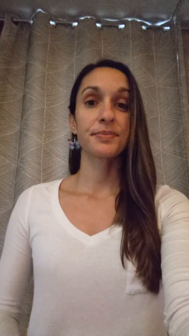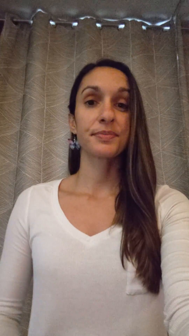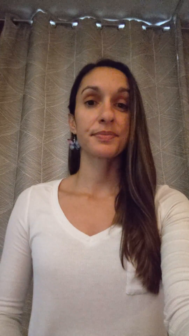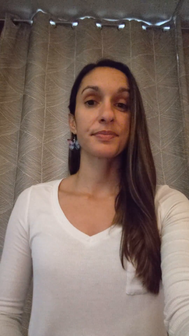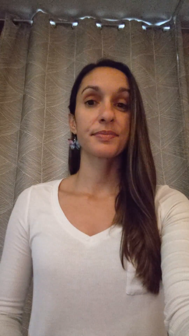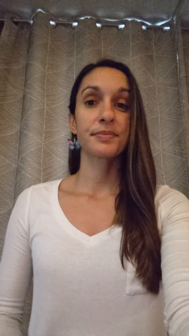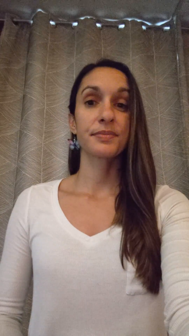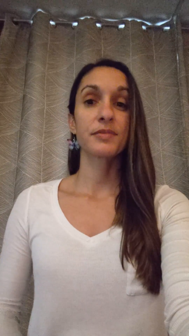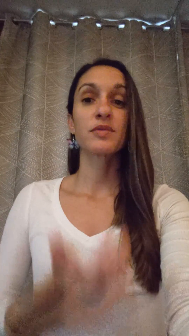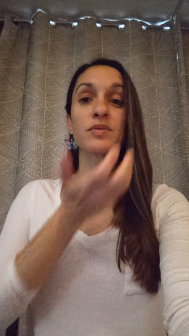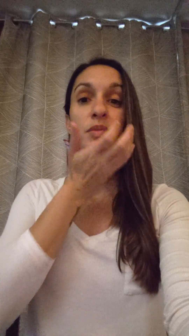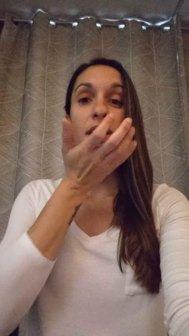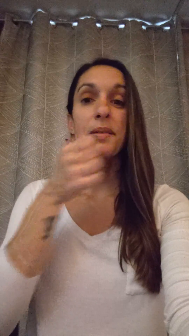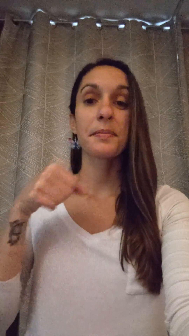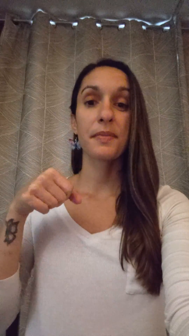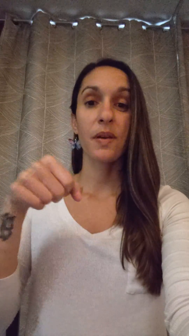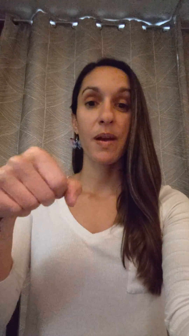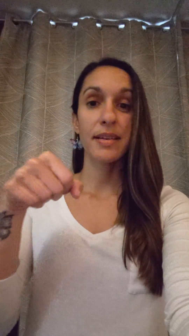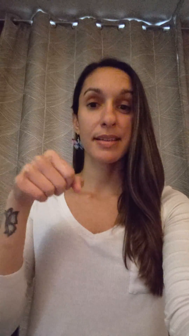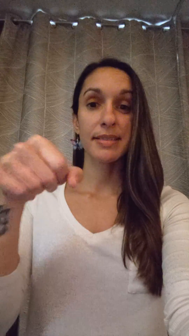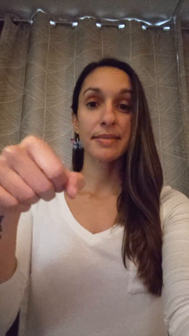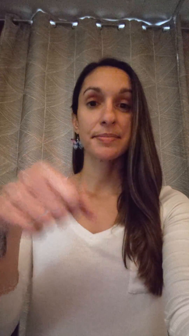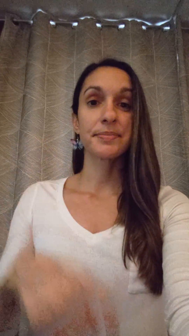lawn mower